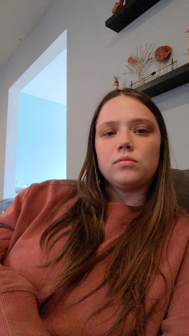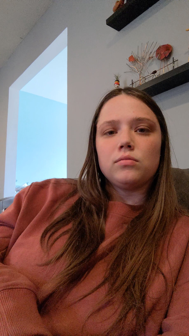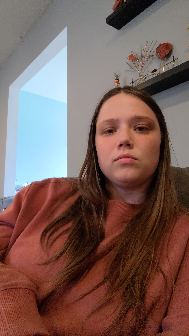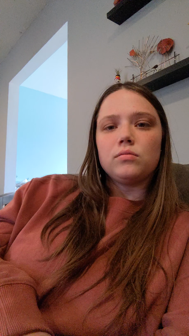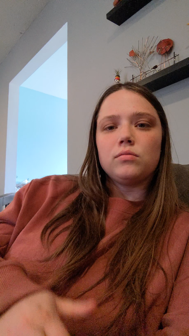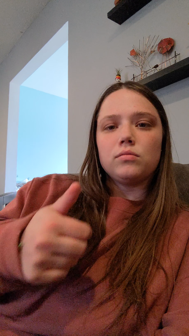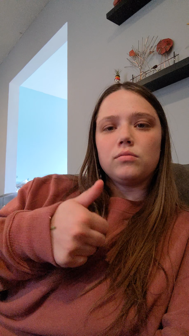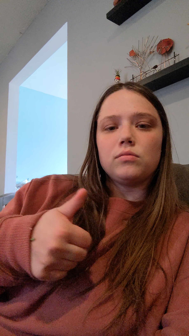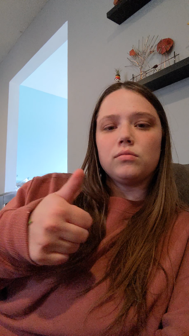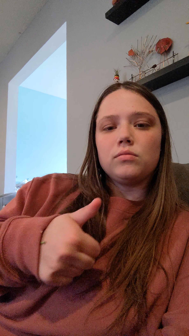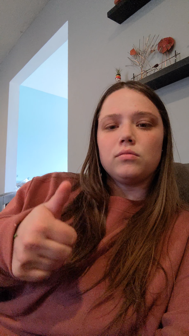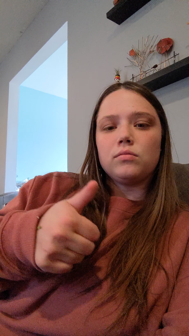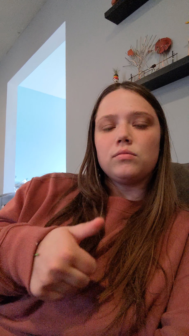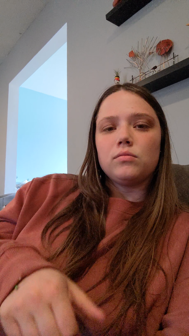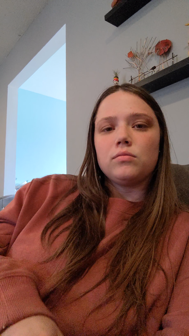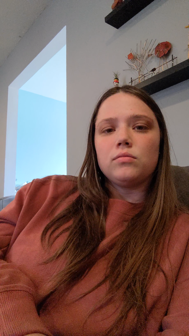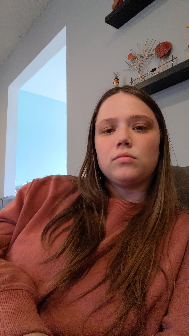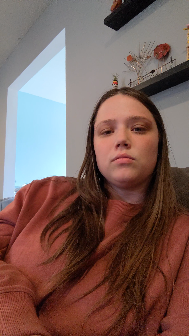basement